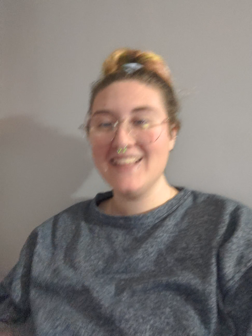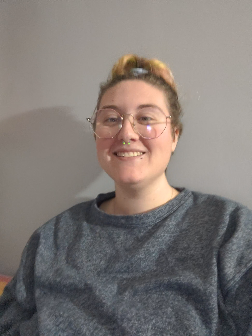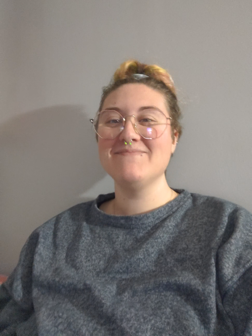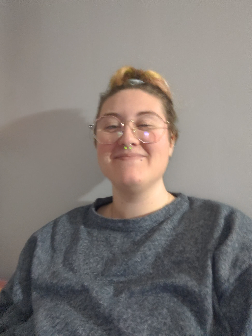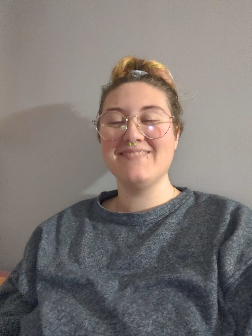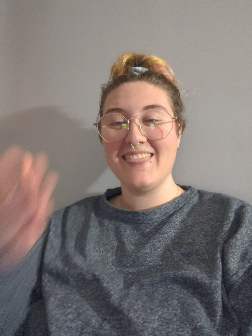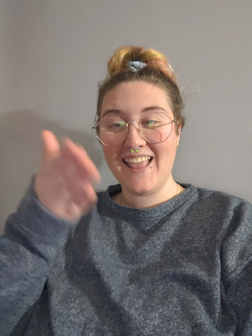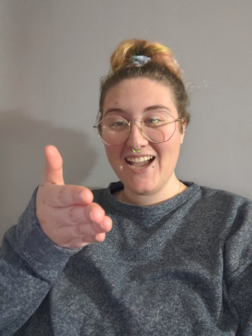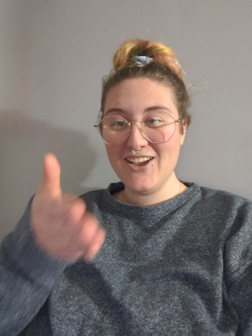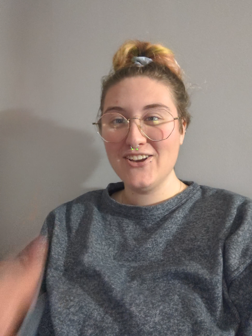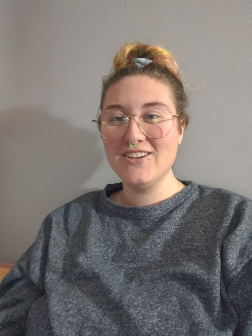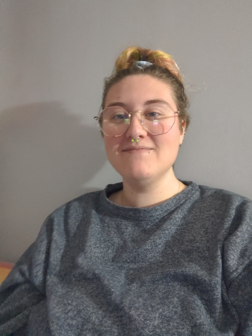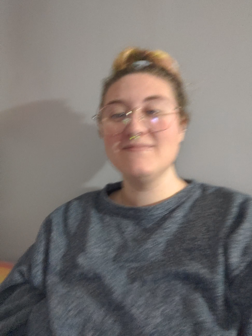there